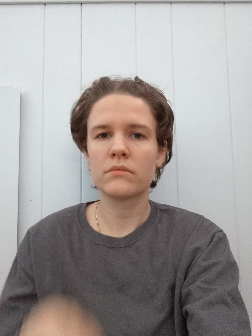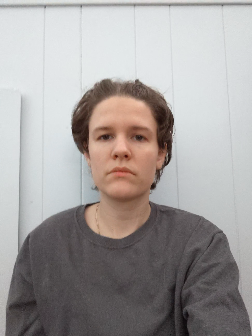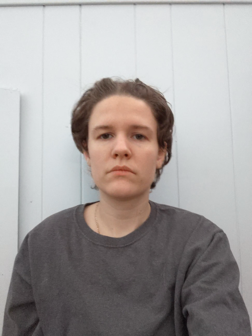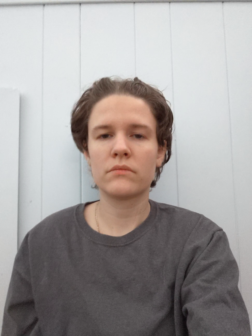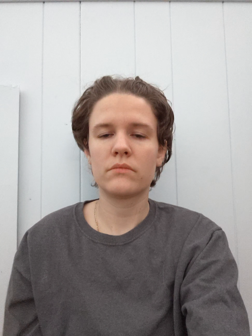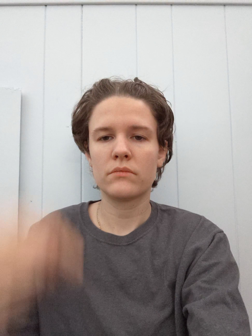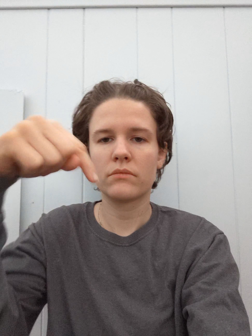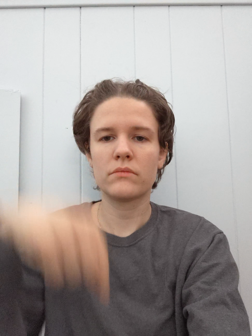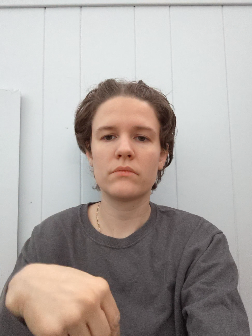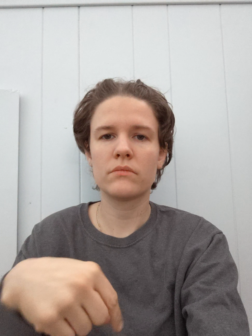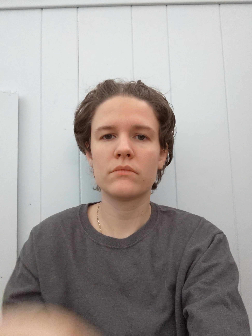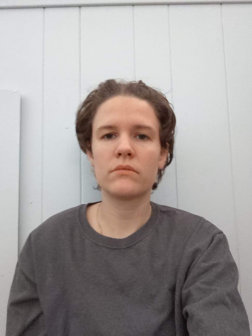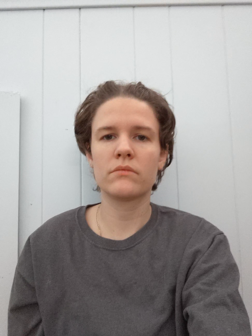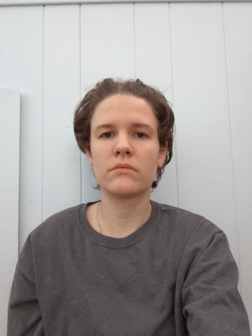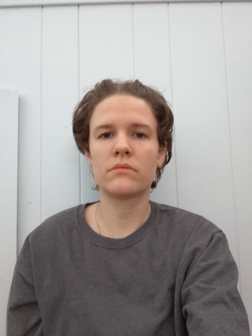down